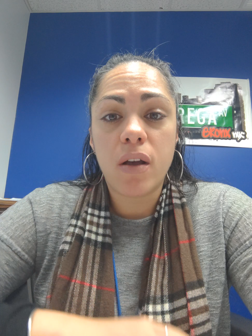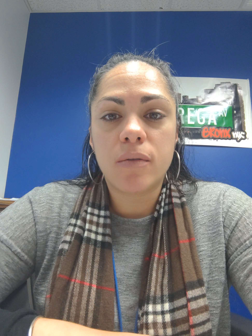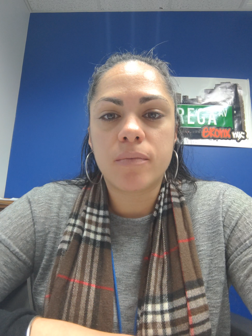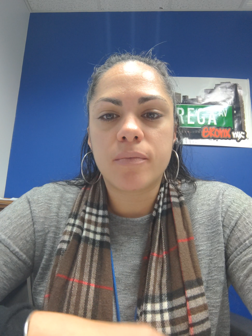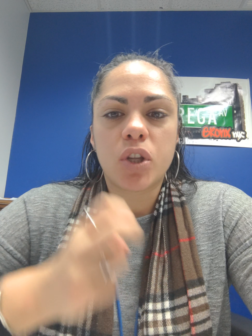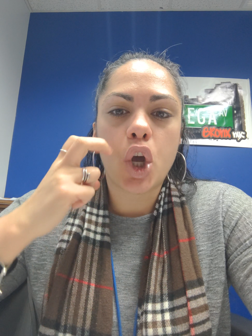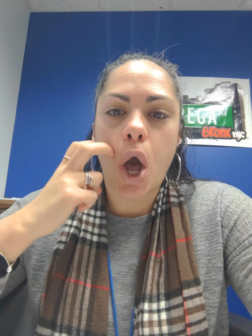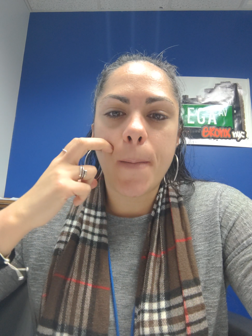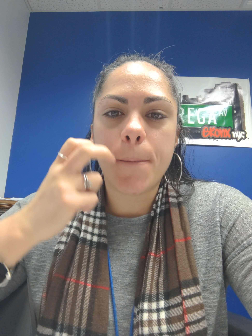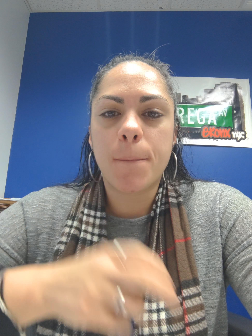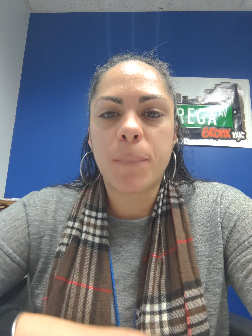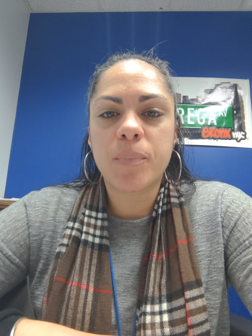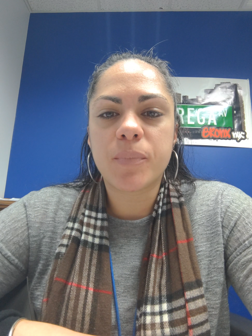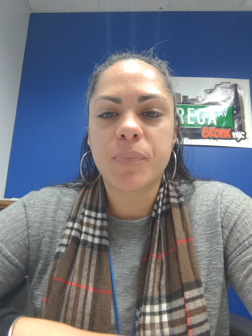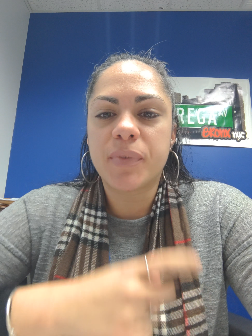gum